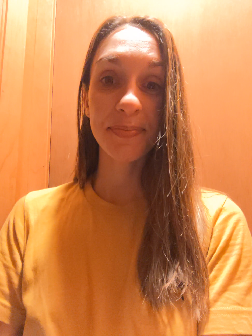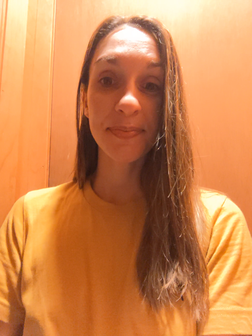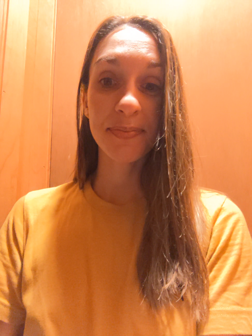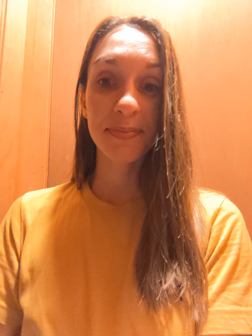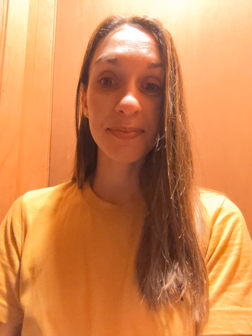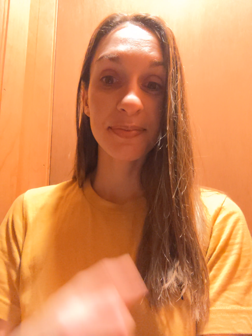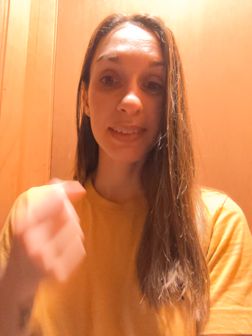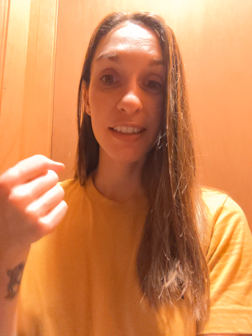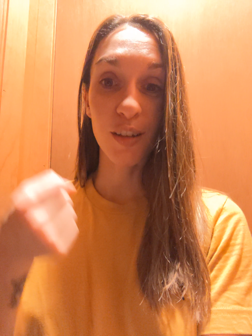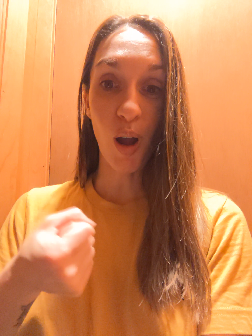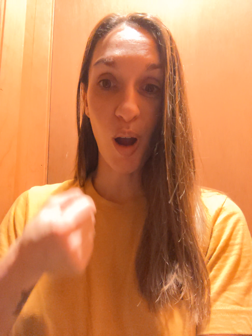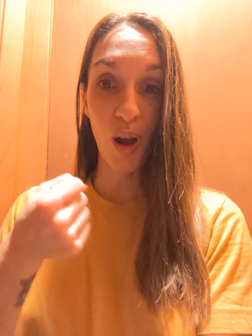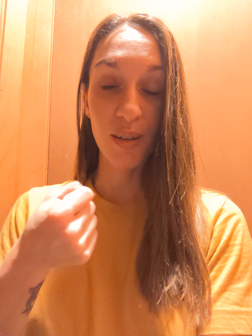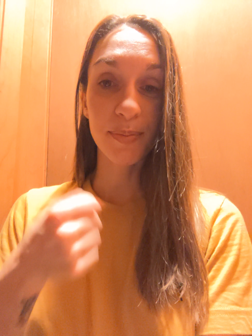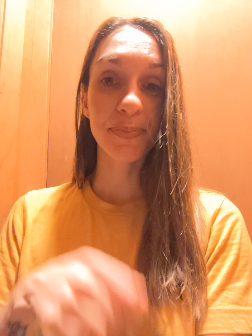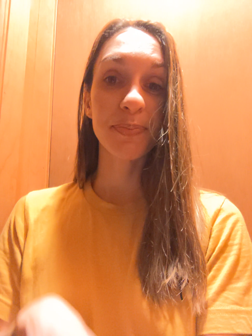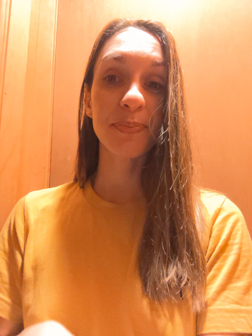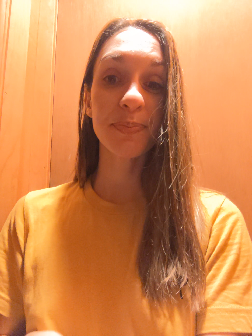car